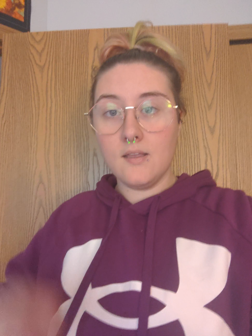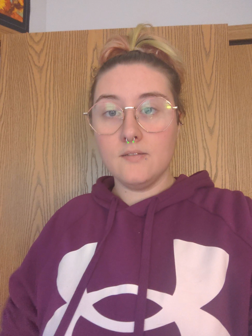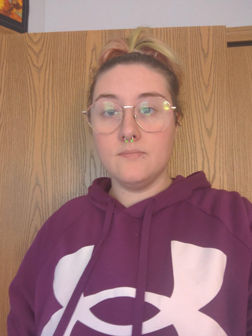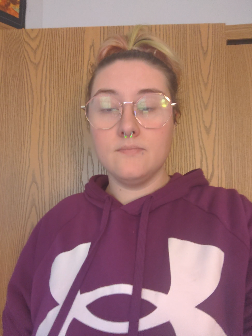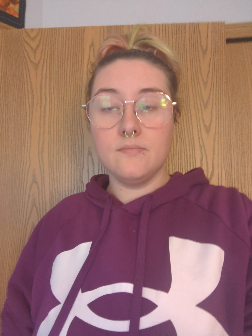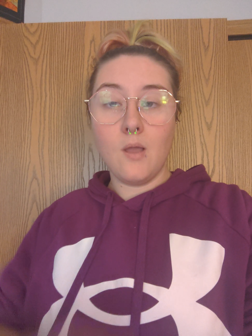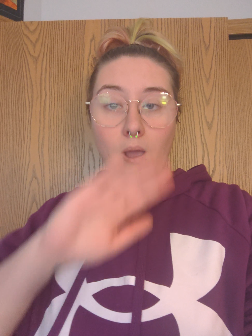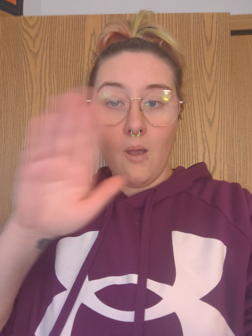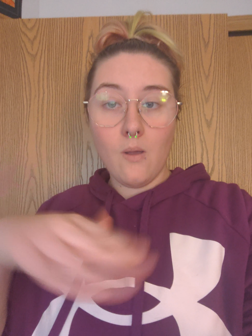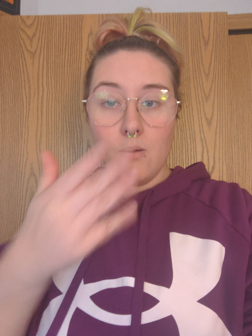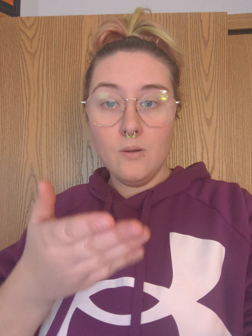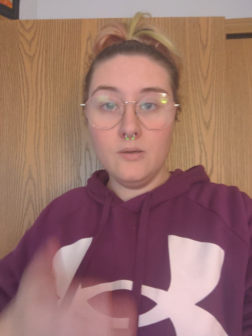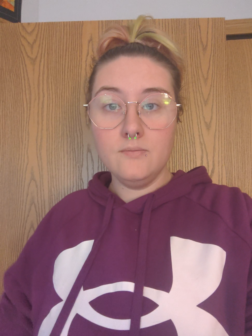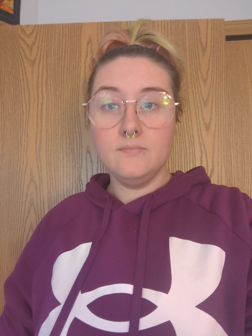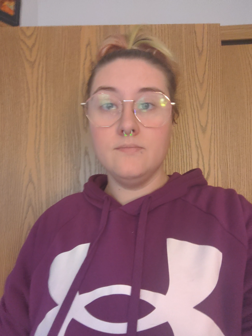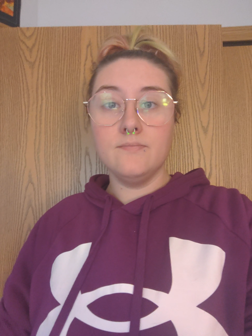all